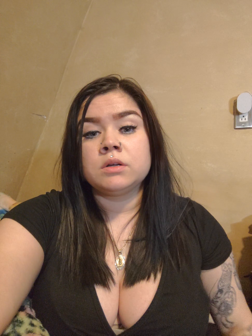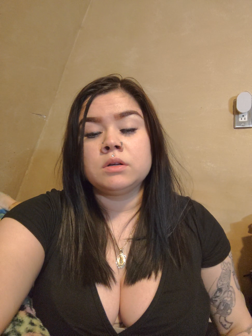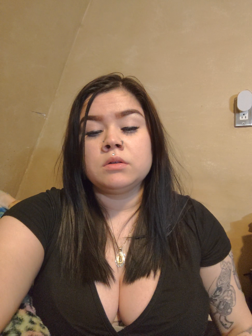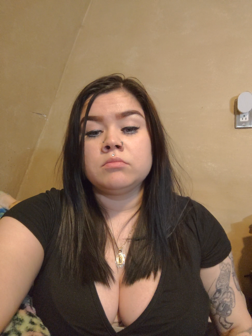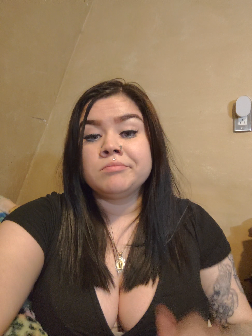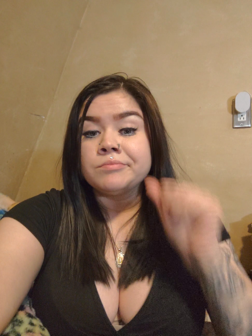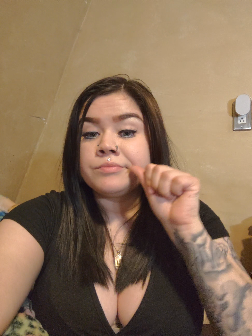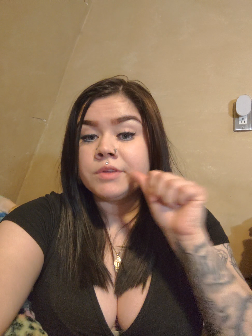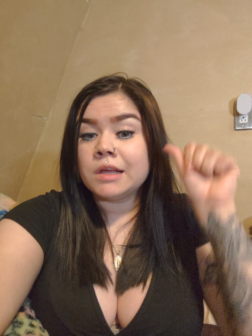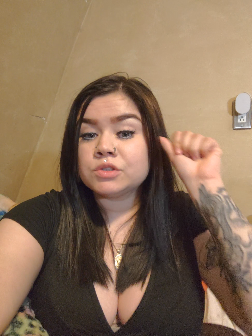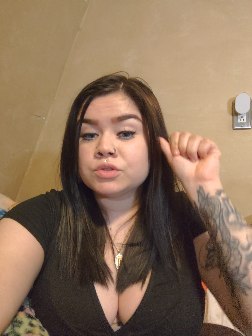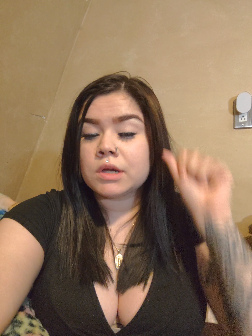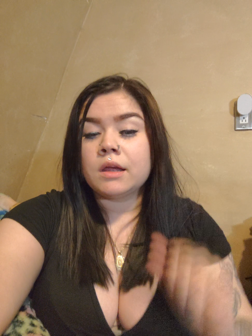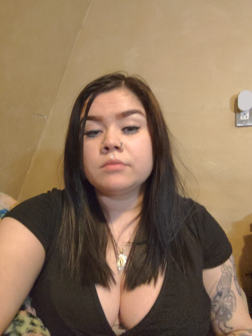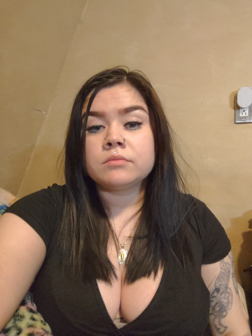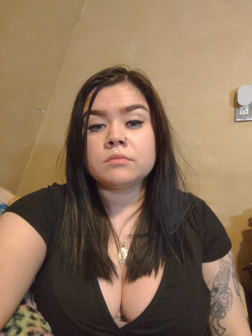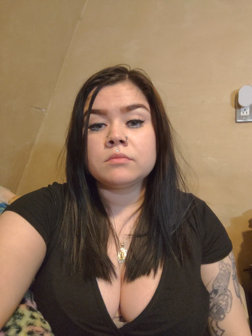yesterday